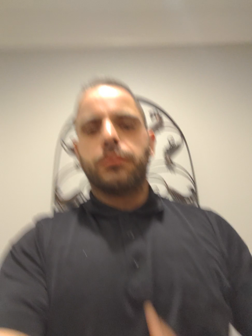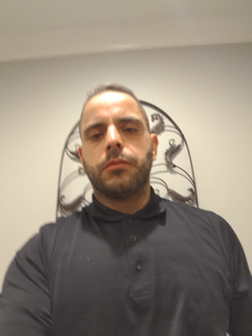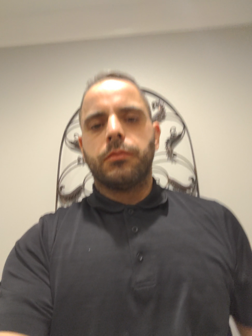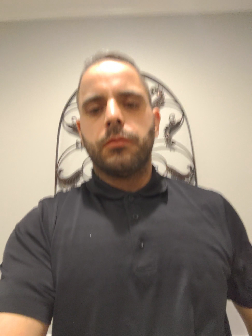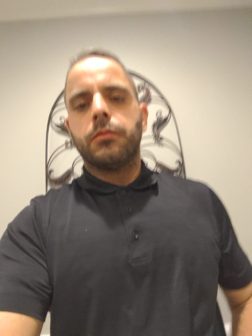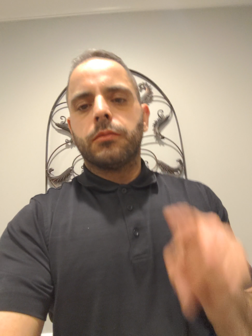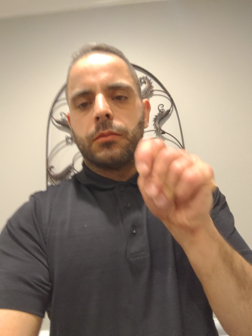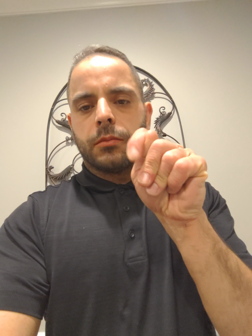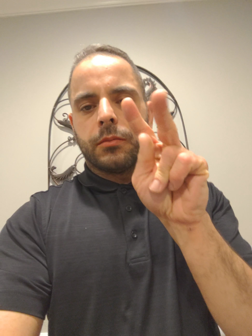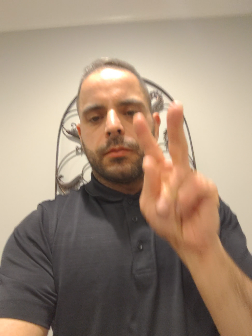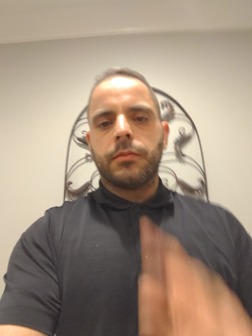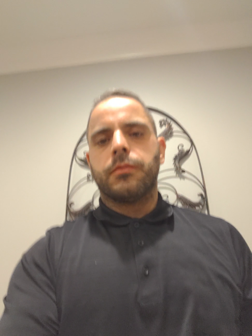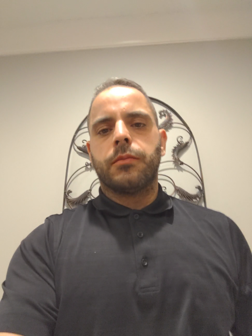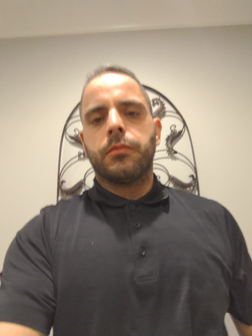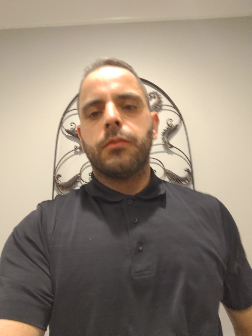TV